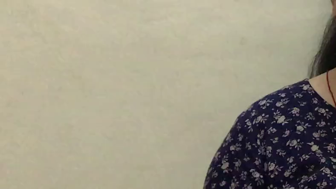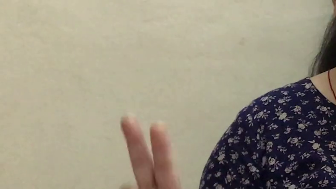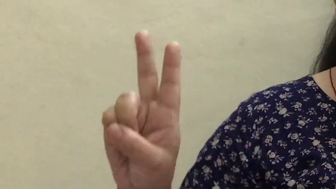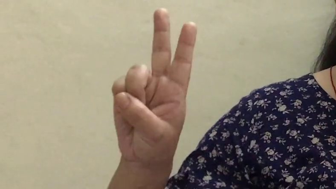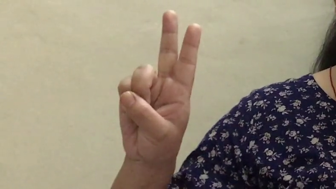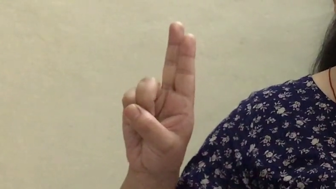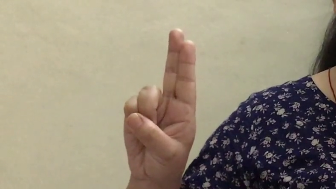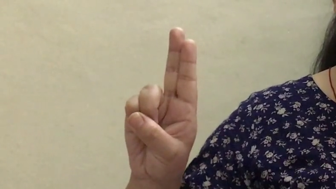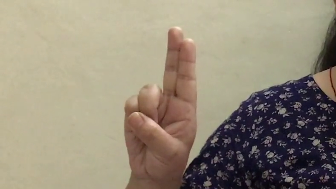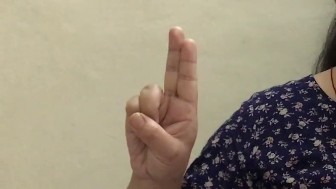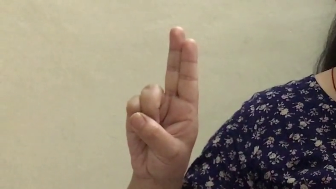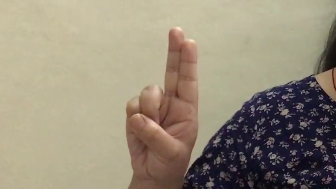भ